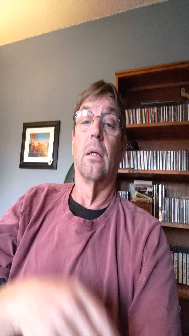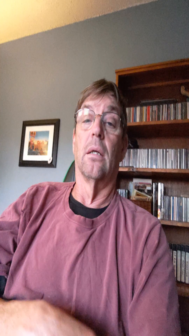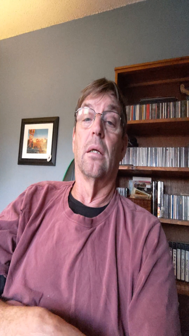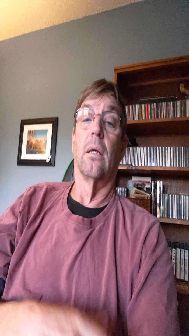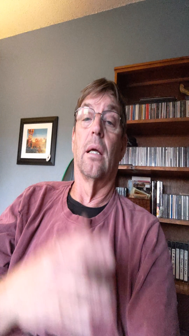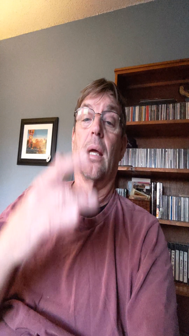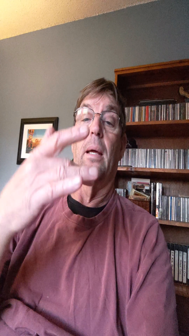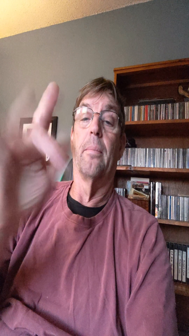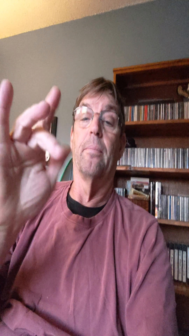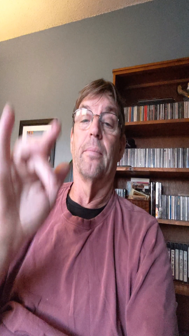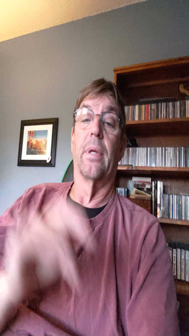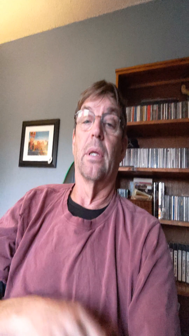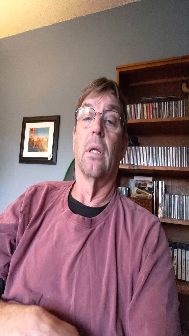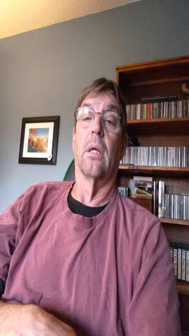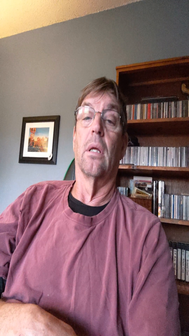empty